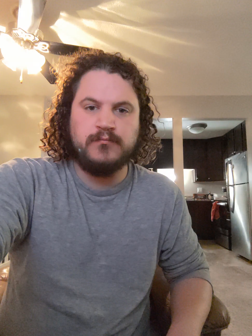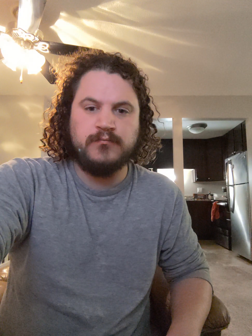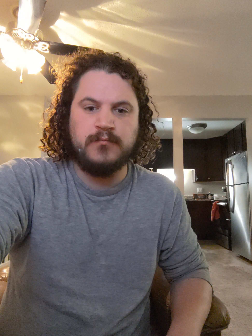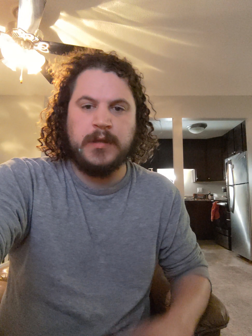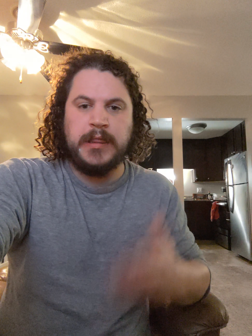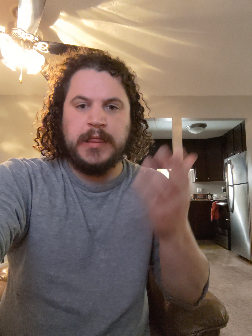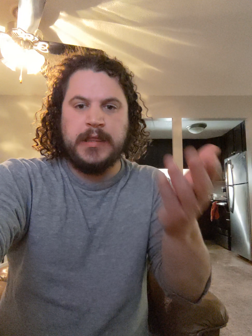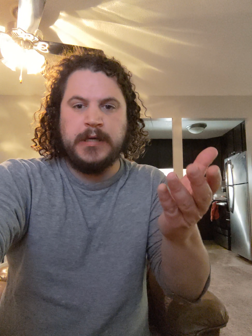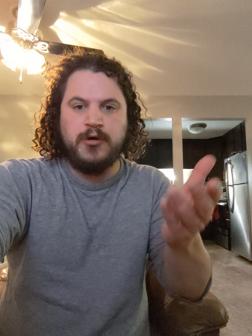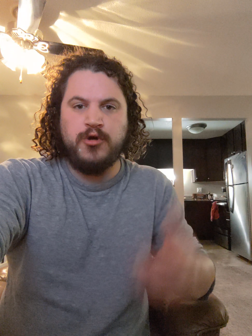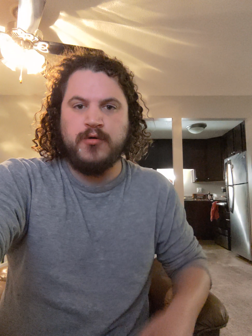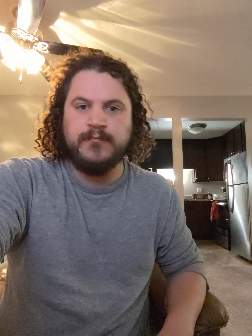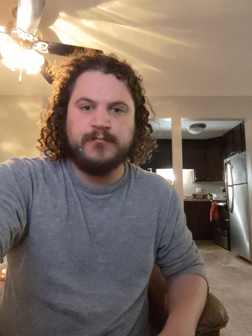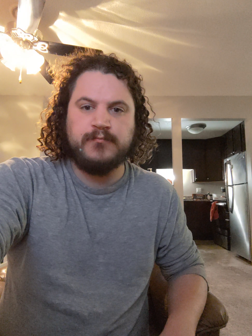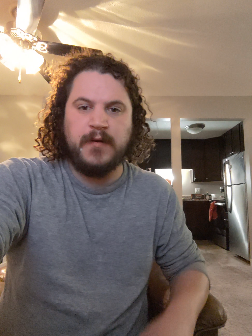there